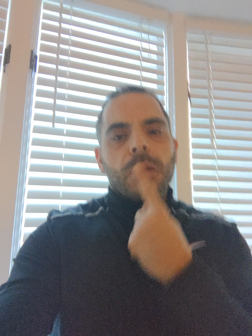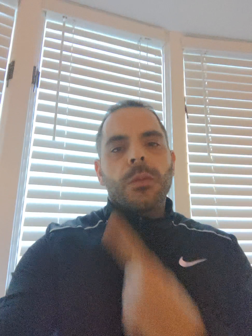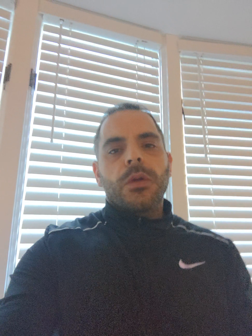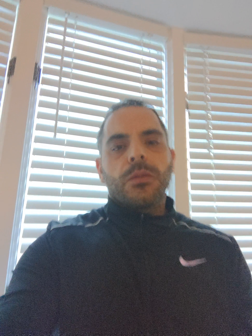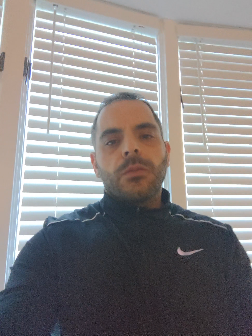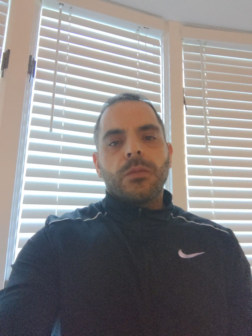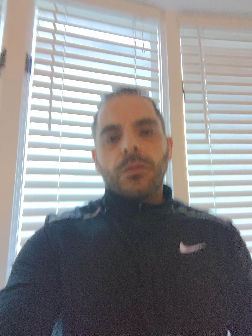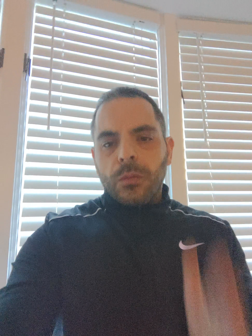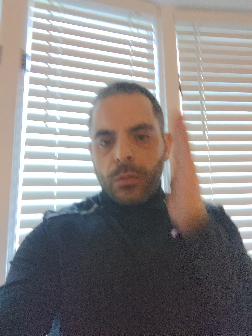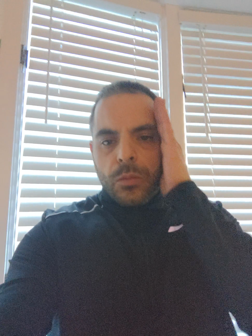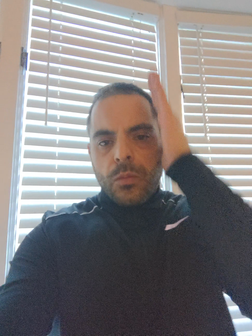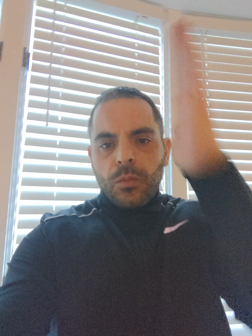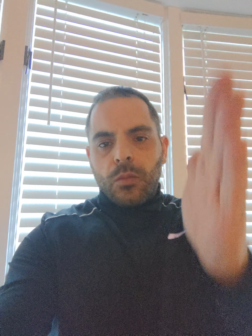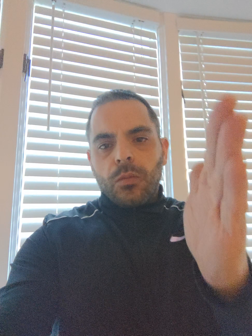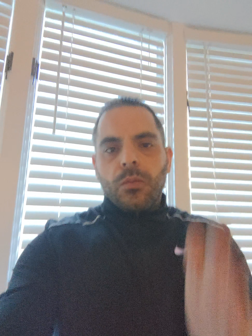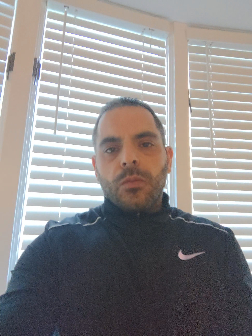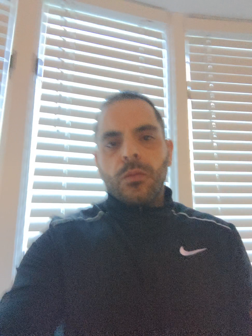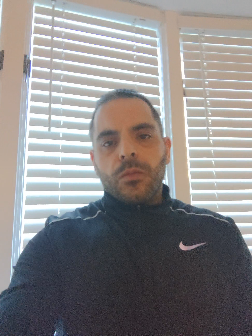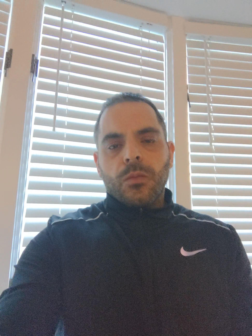will